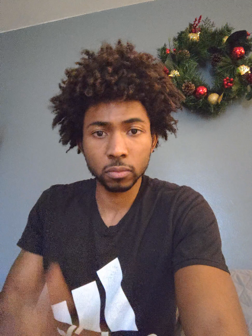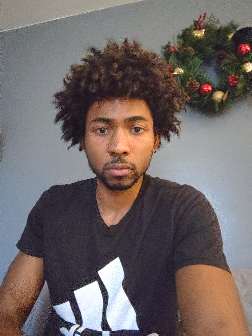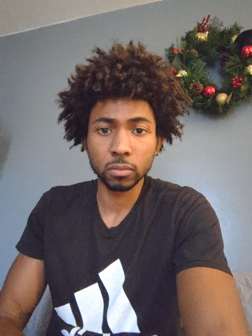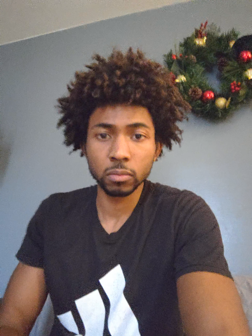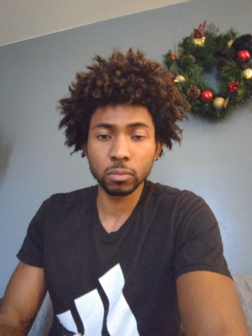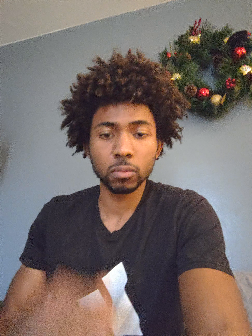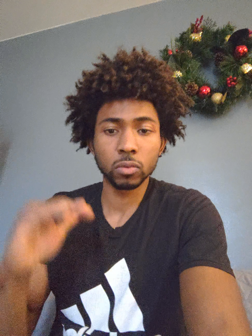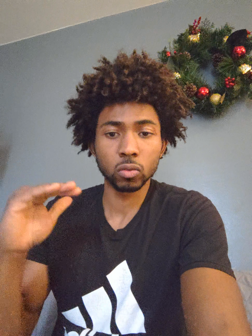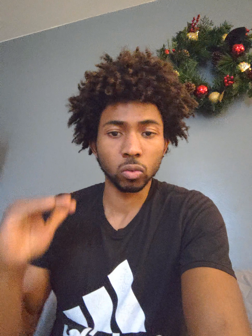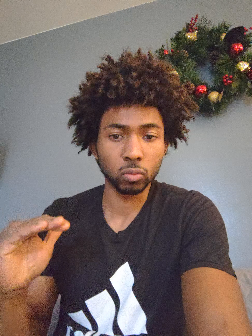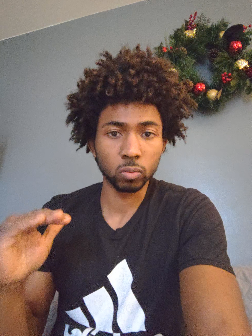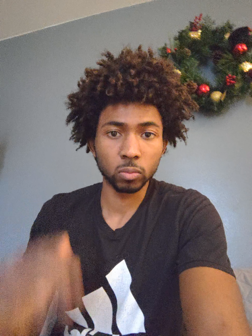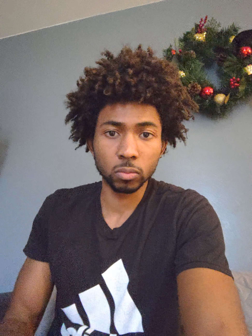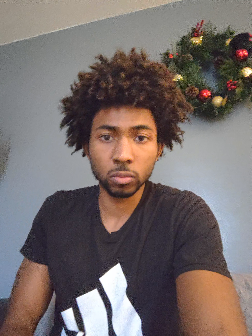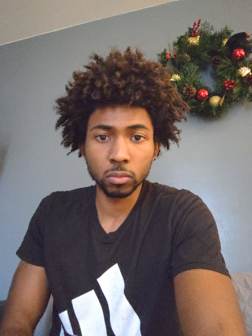child